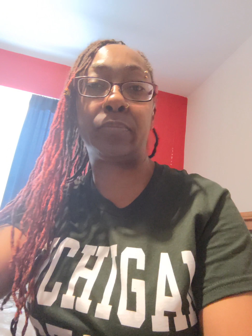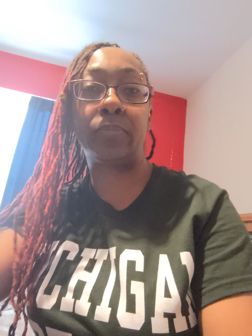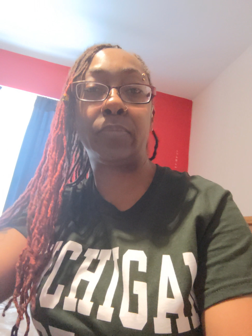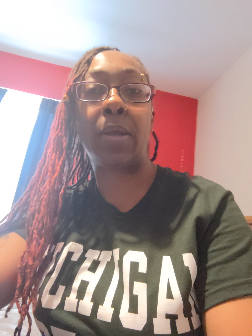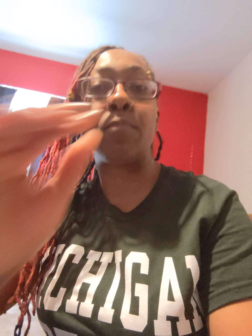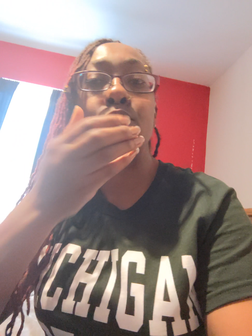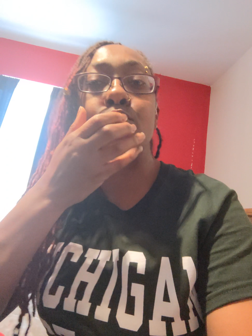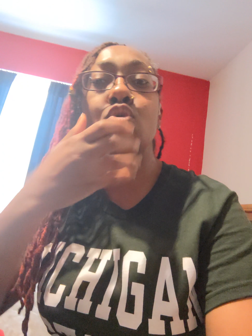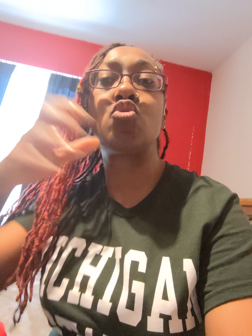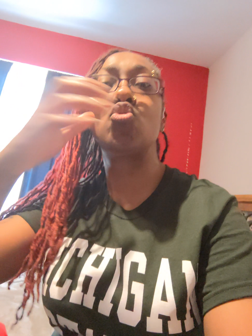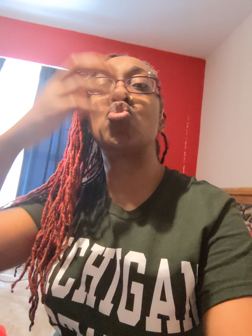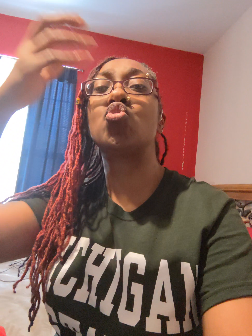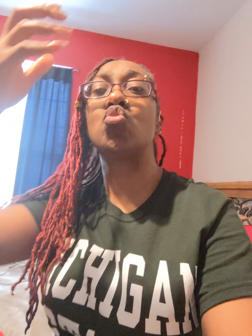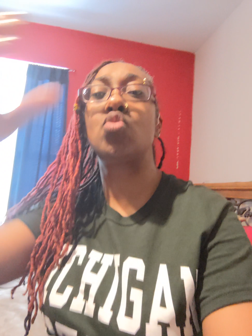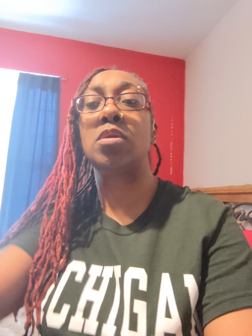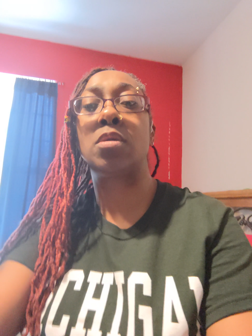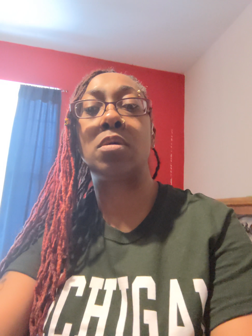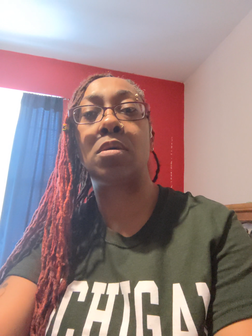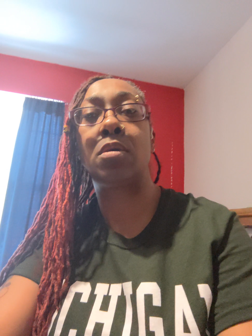balloon